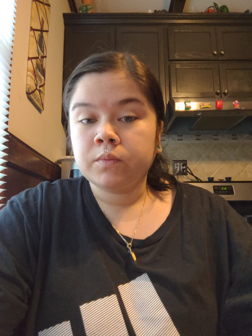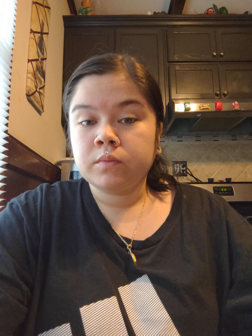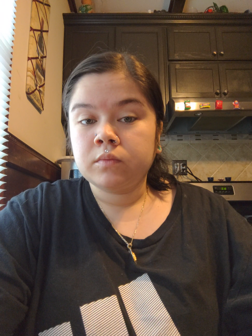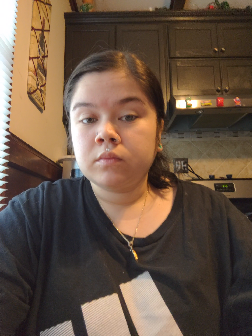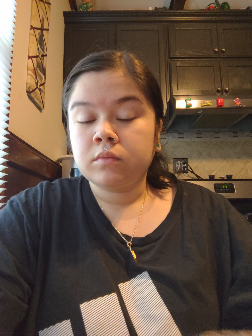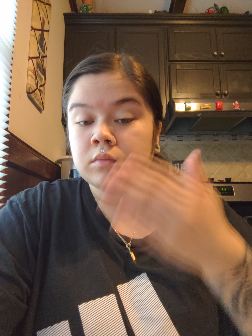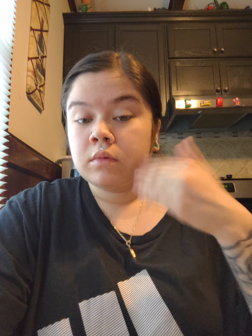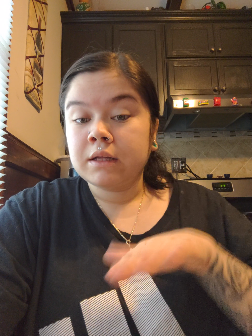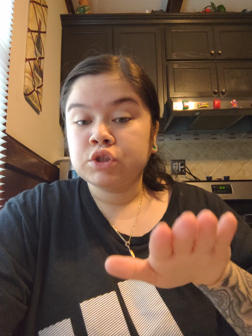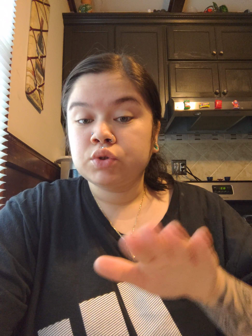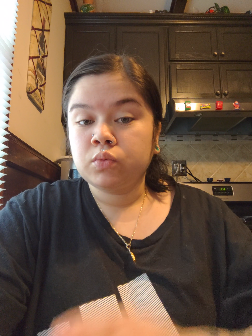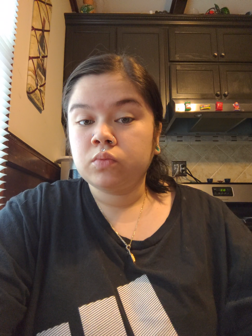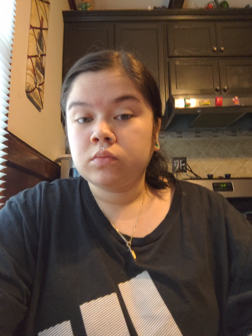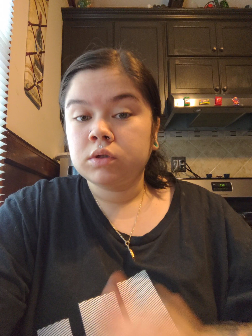into